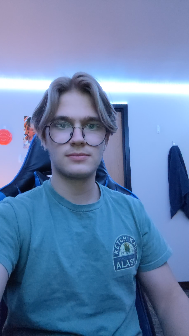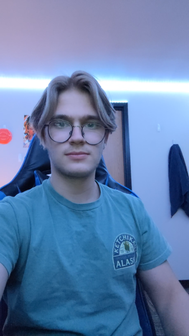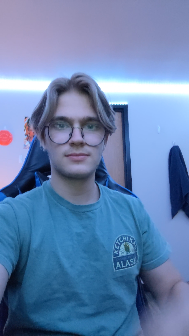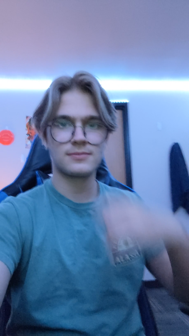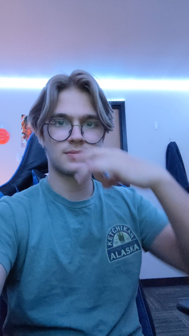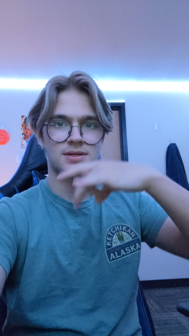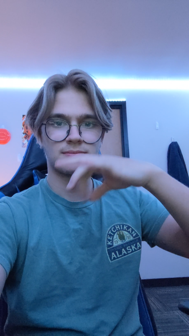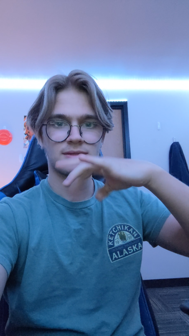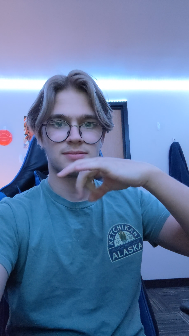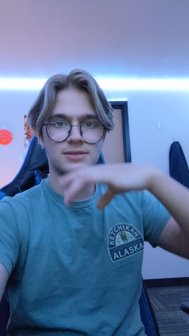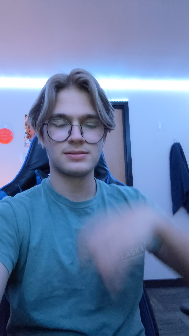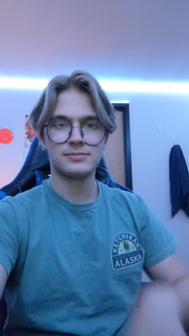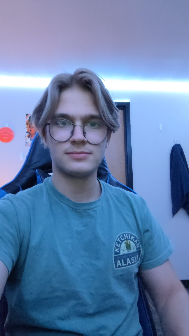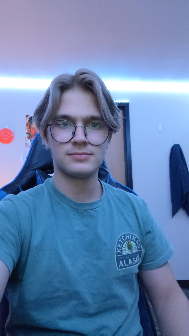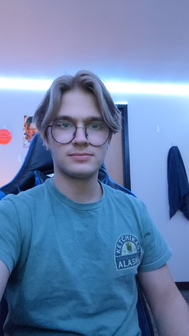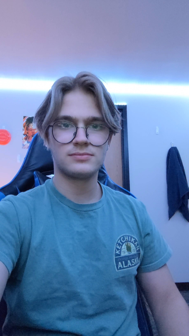pumpkin